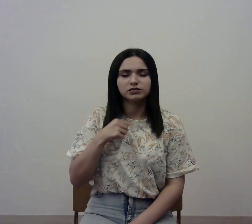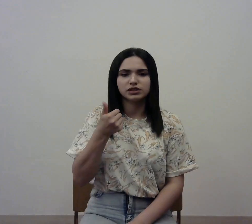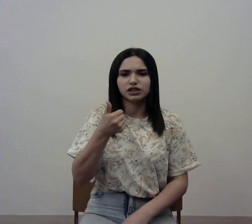yaxşı